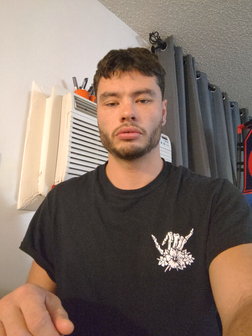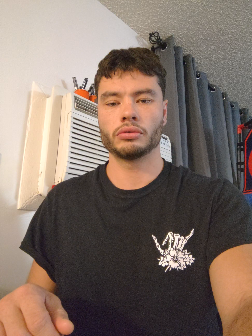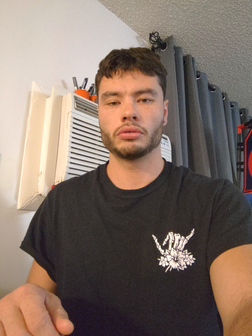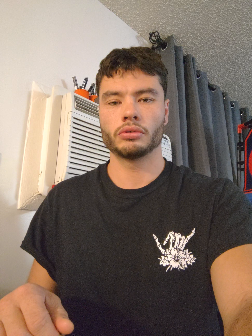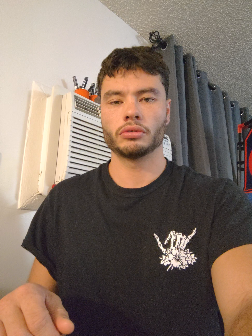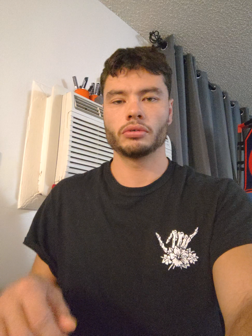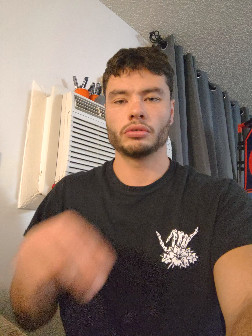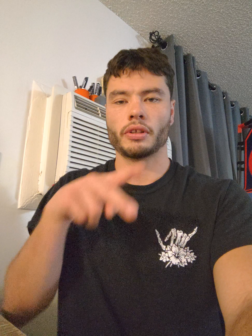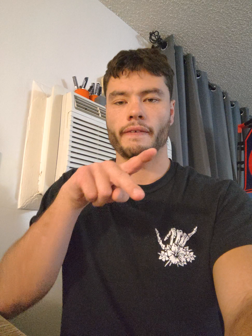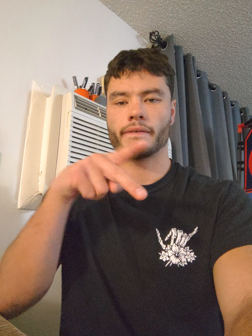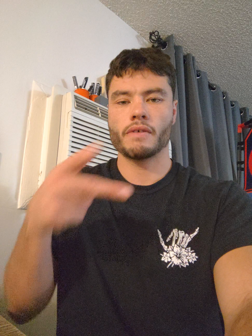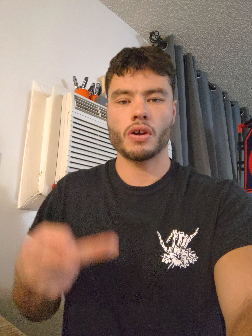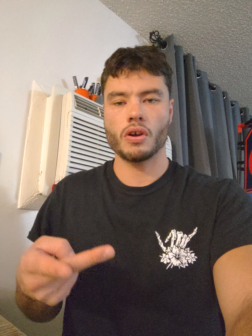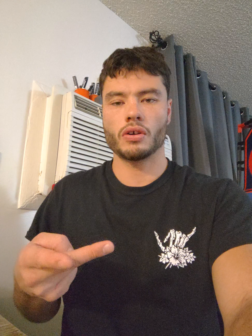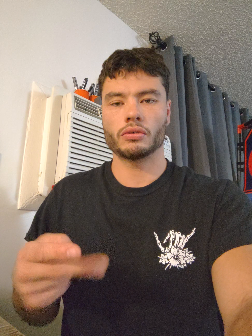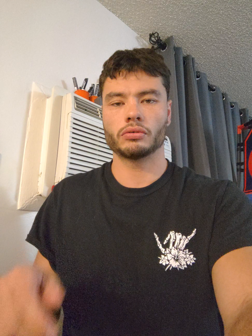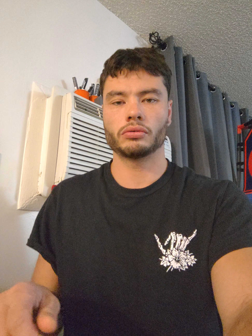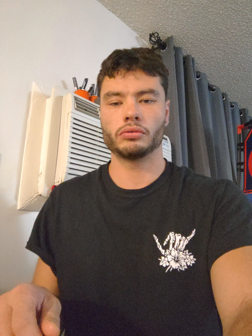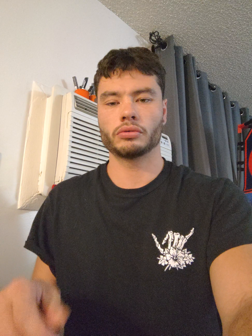fall